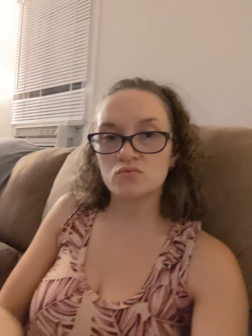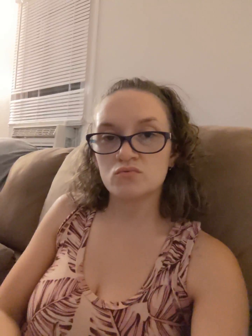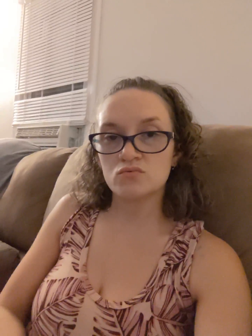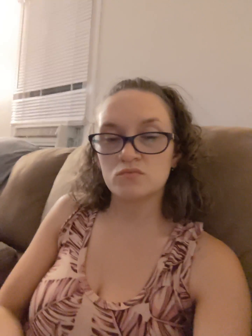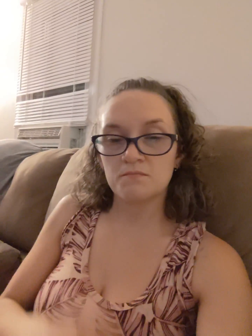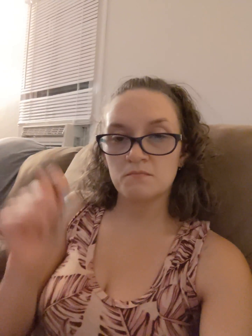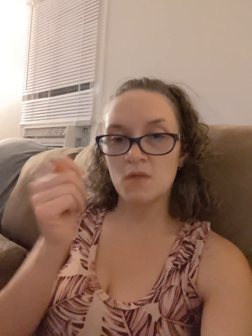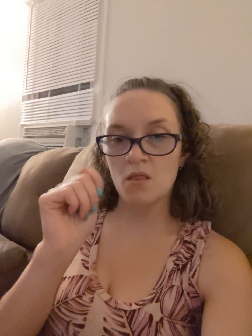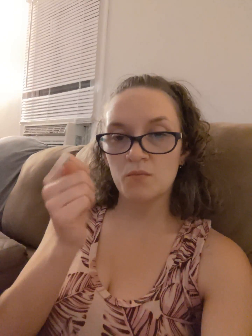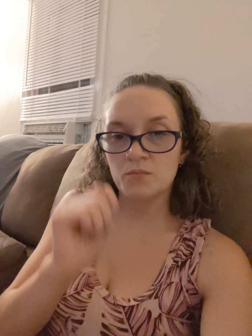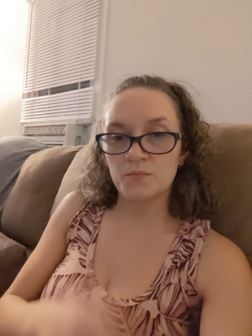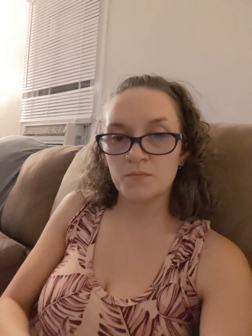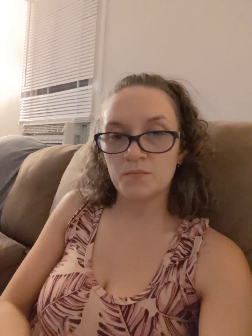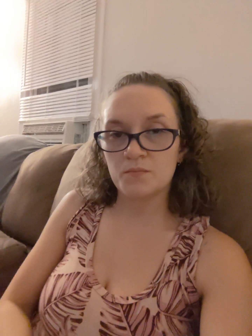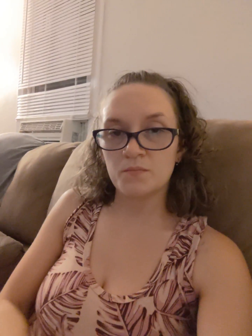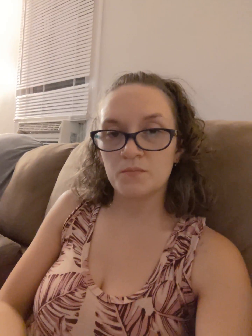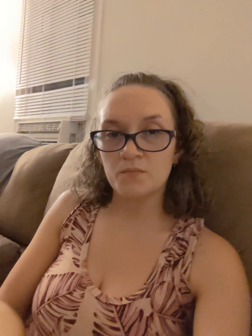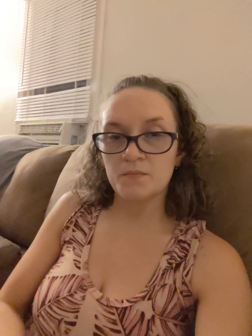bathroom